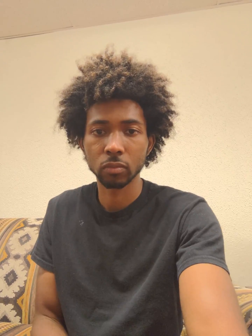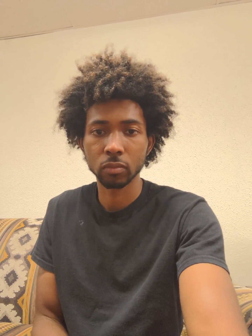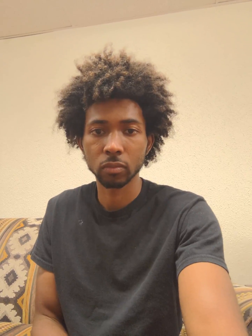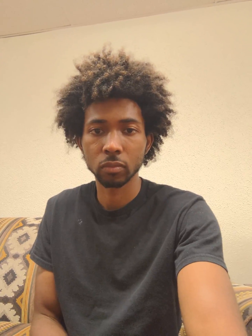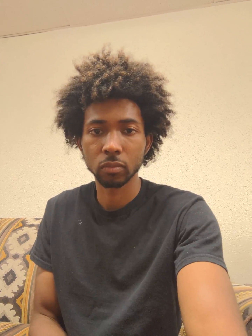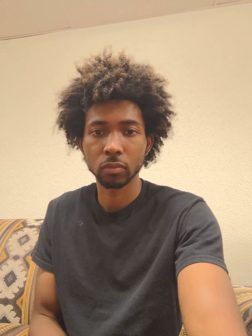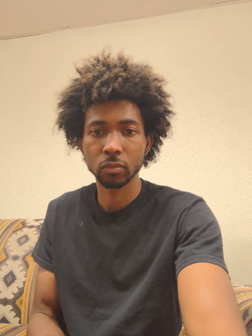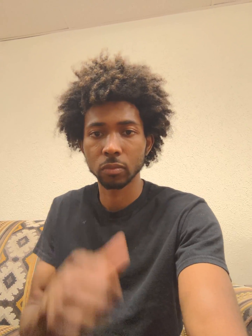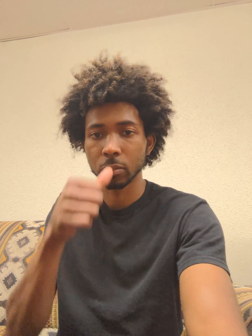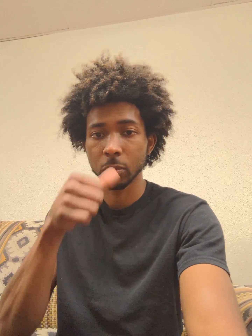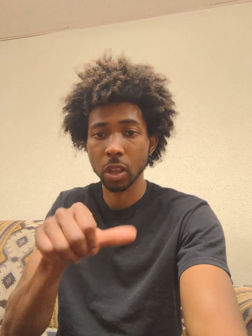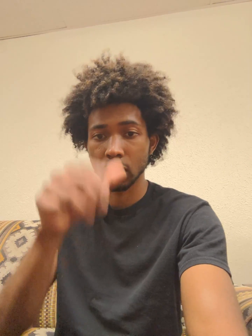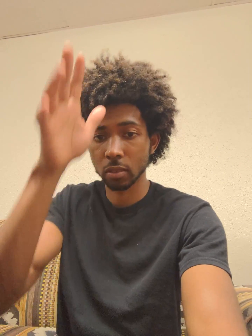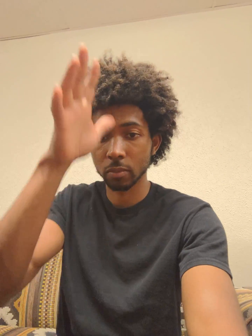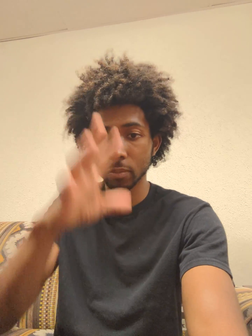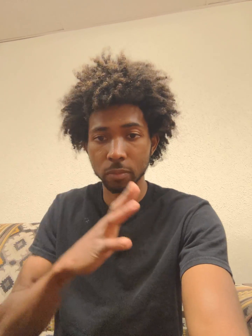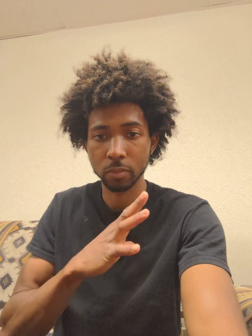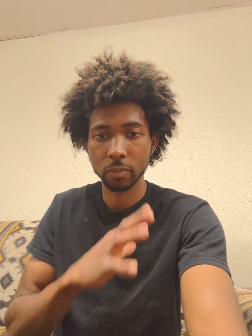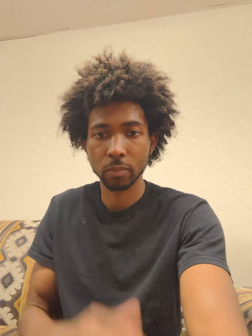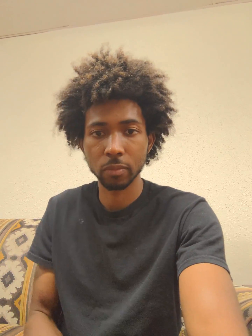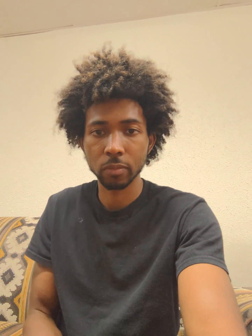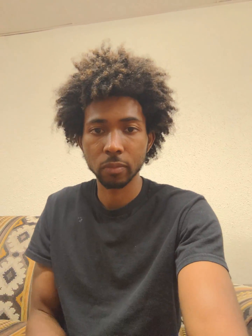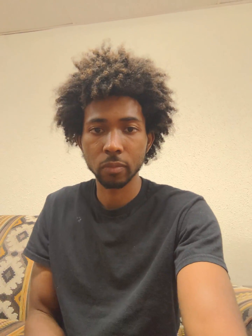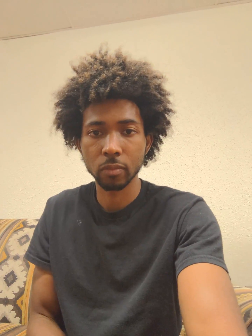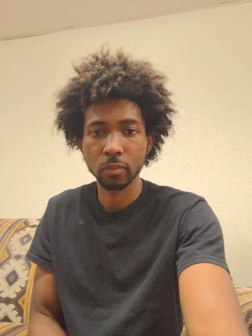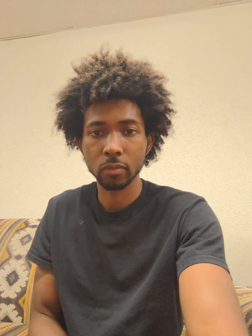mailman